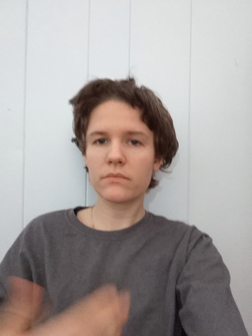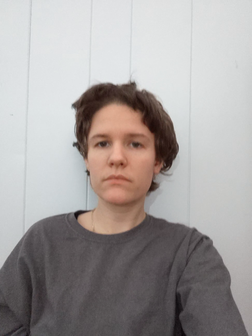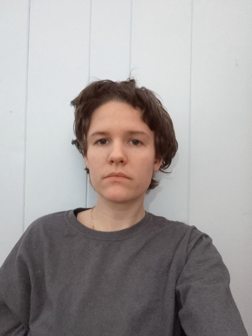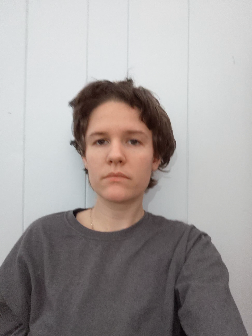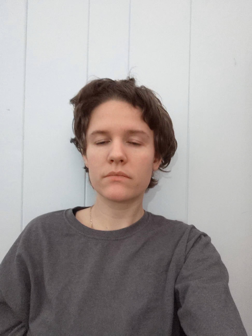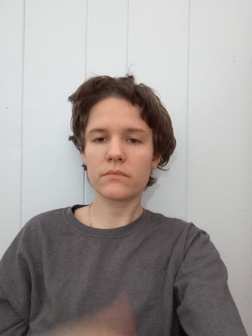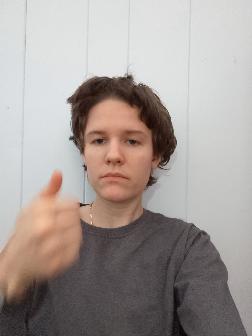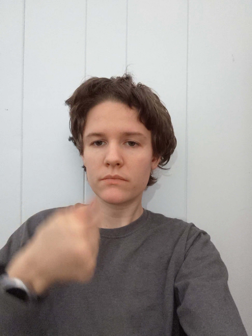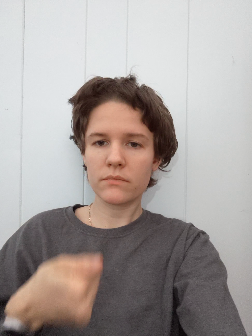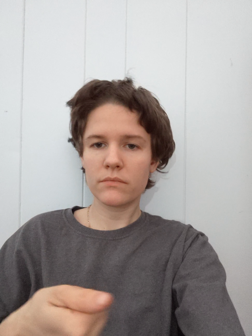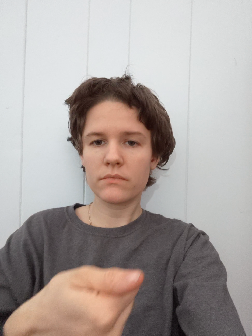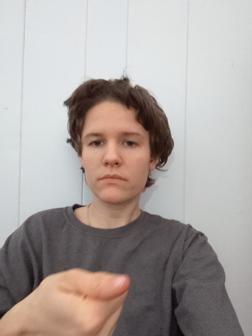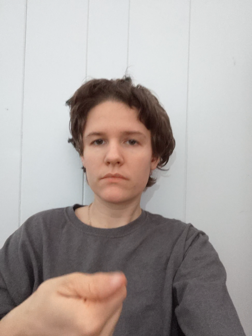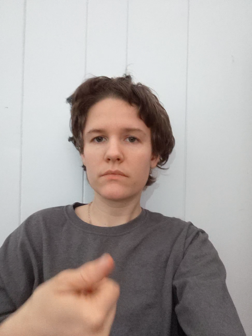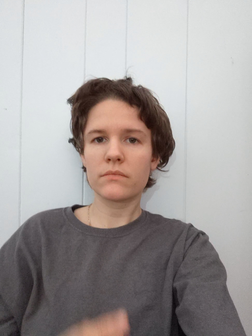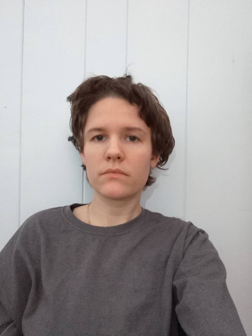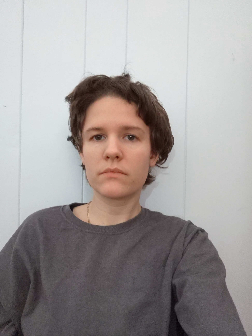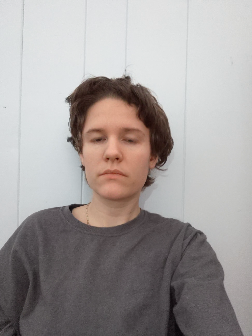hide